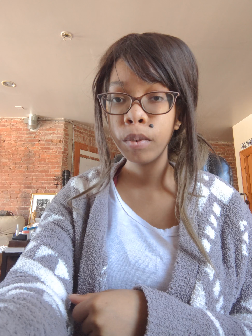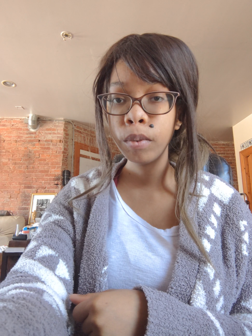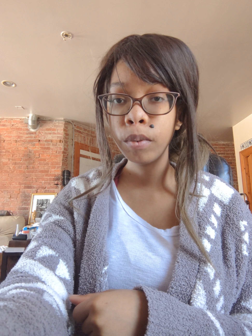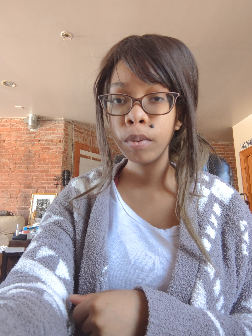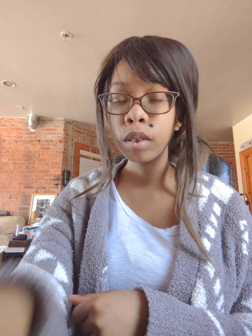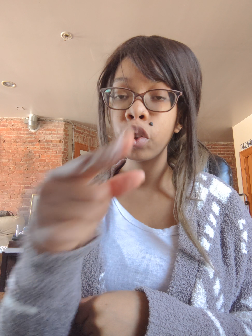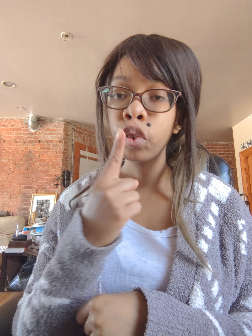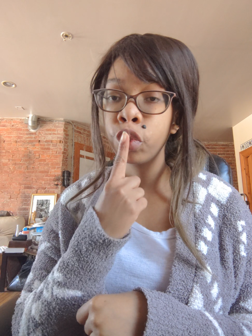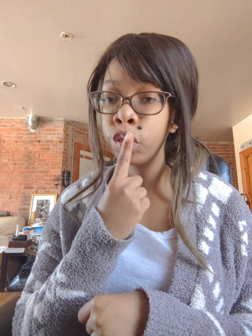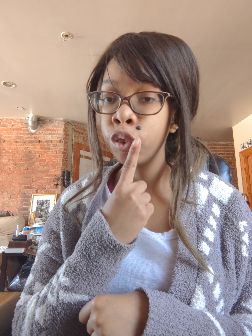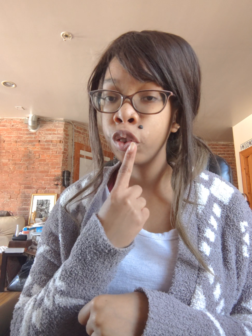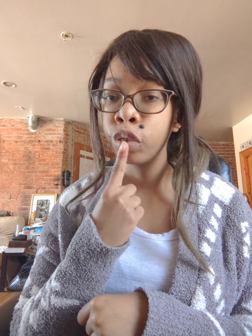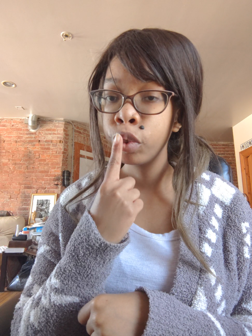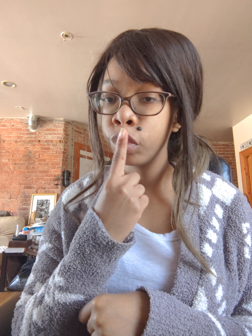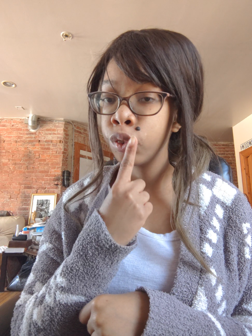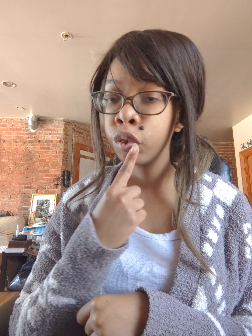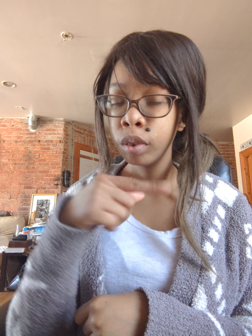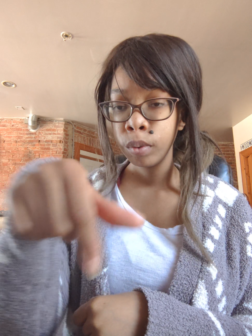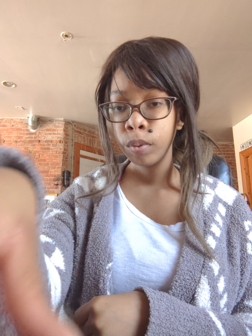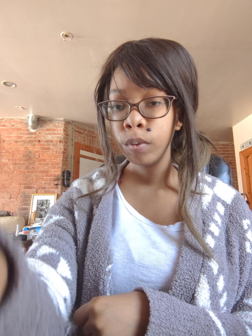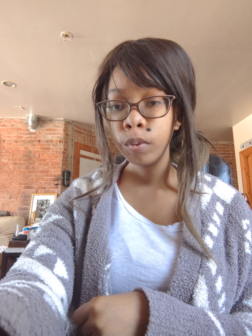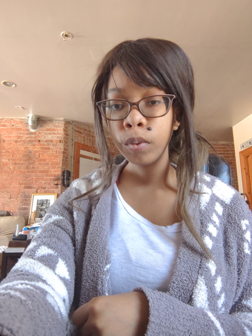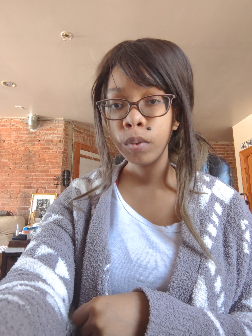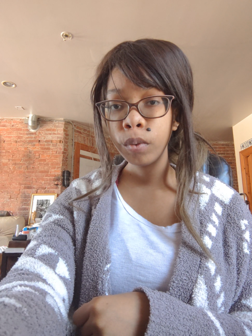mouth